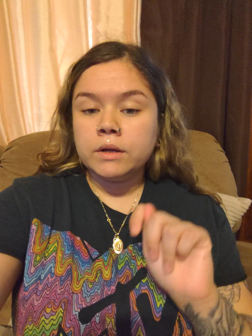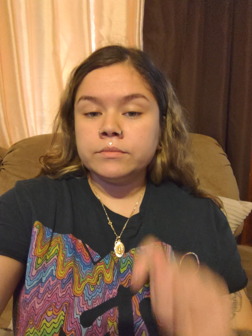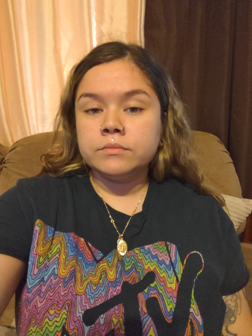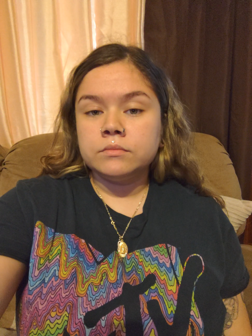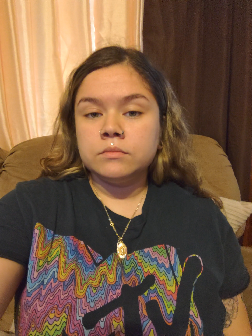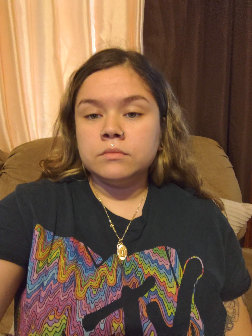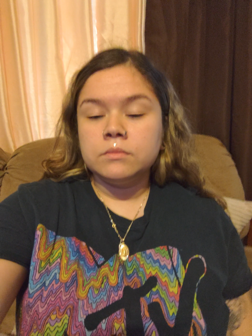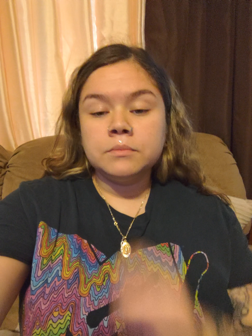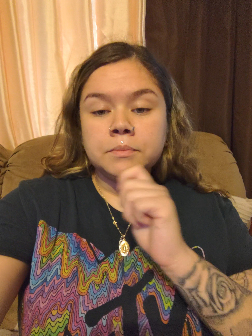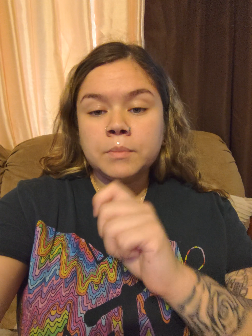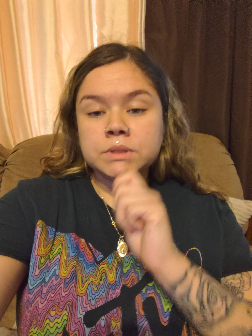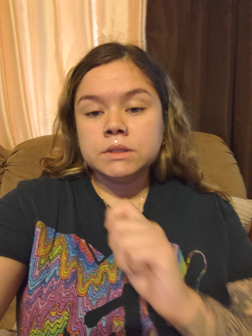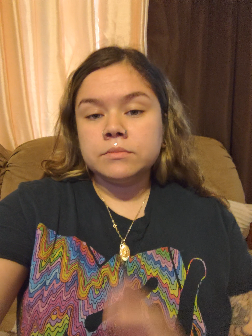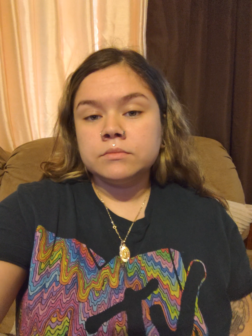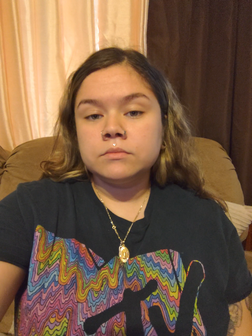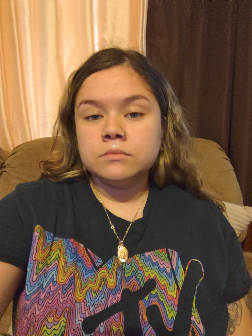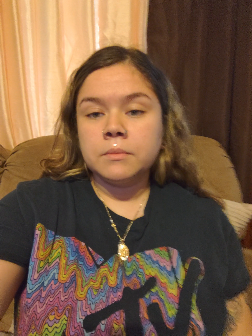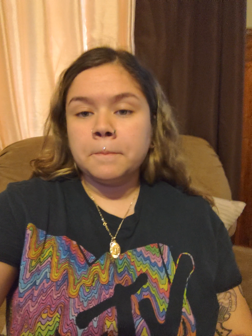popsicle